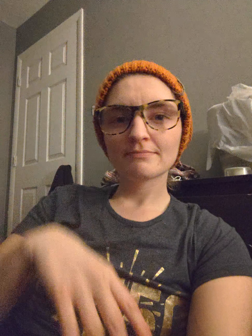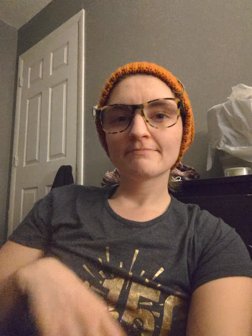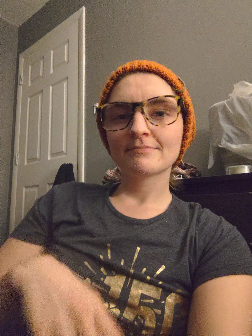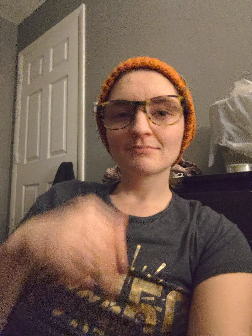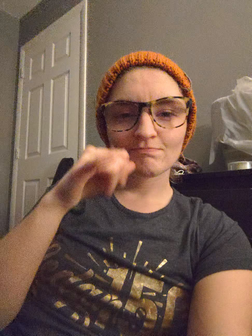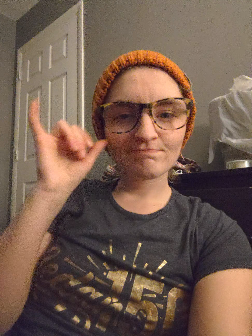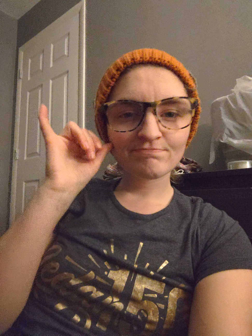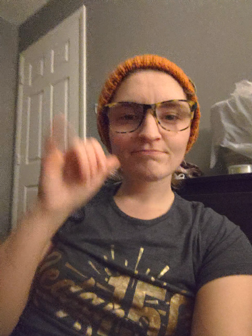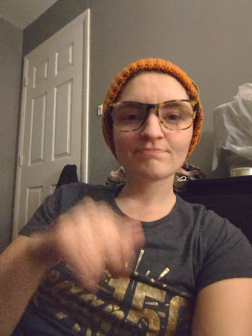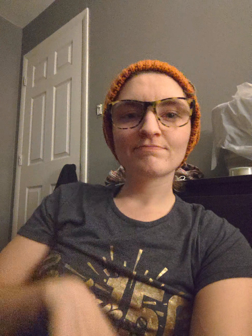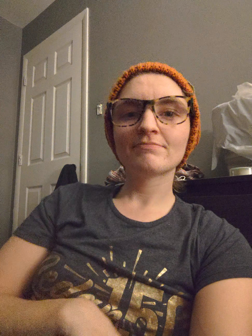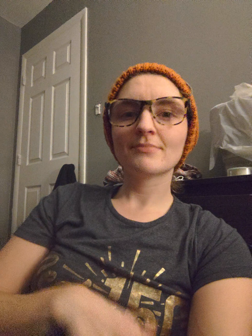yesterday